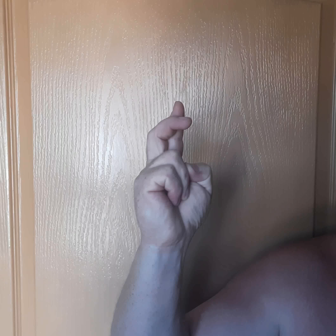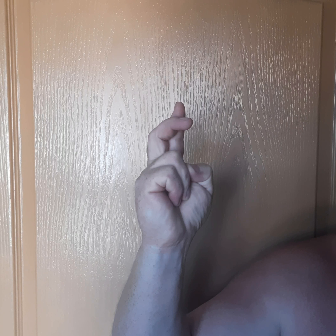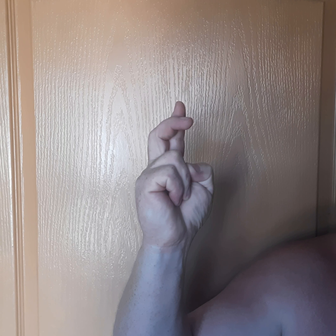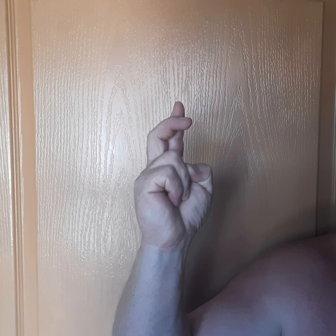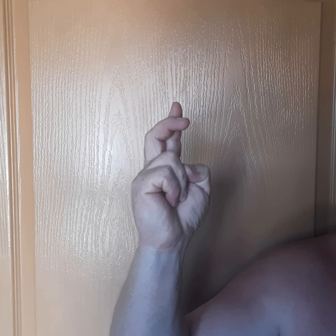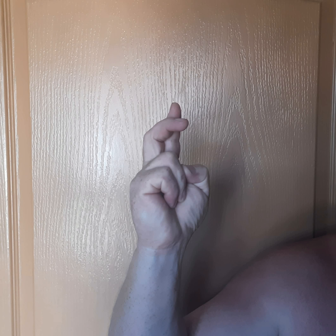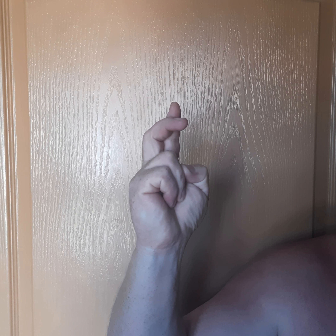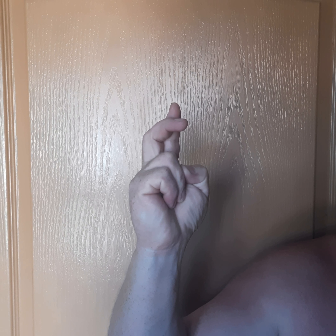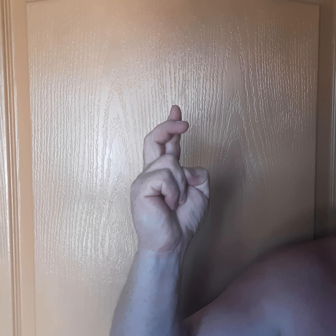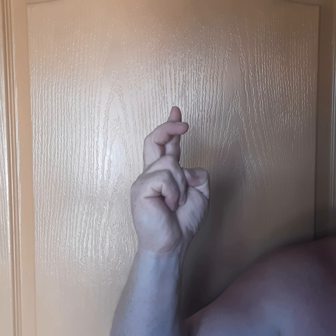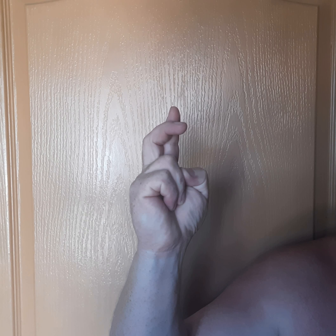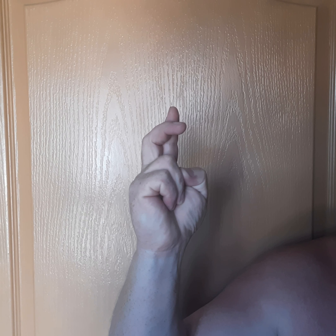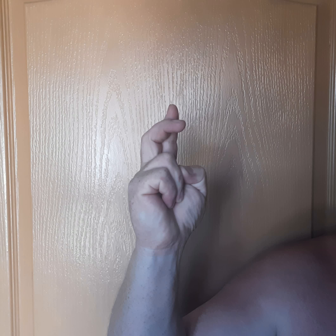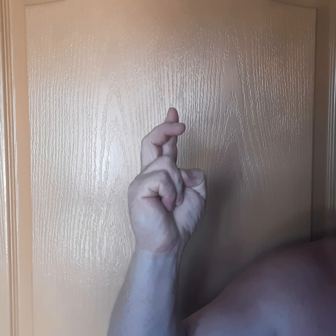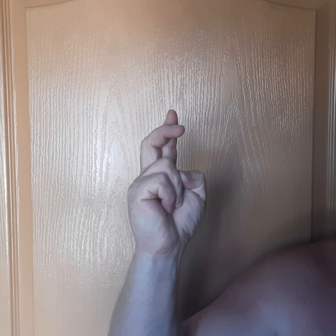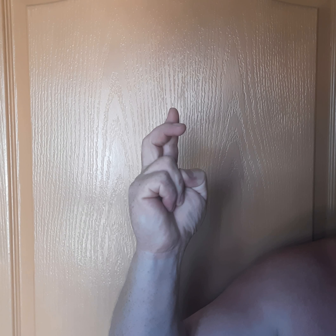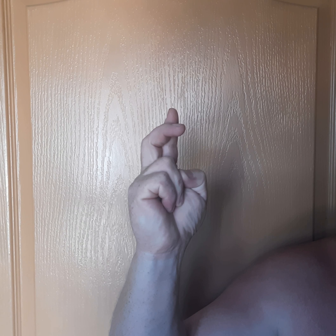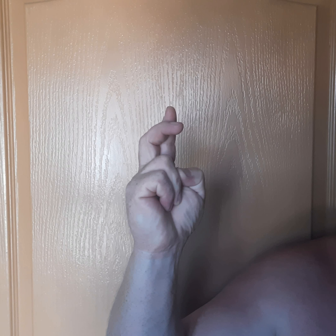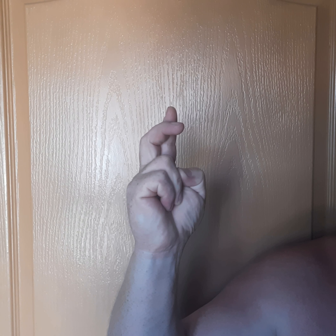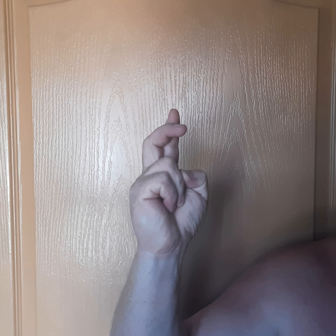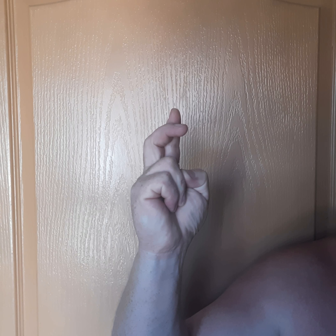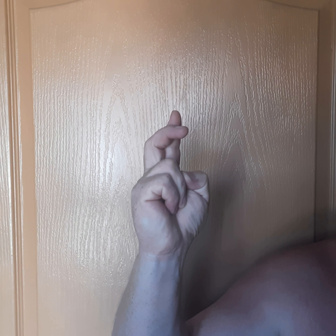Б